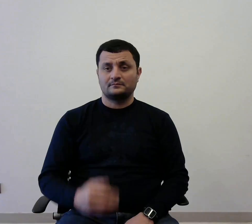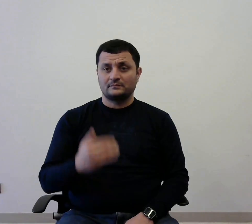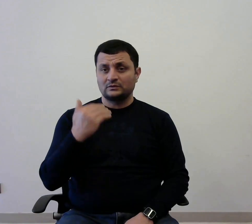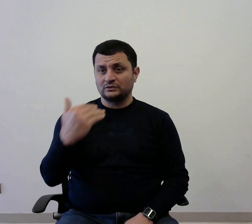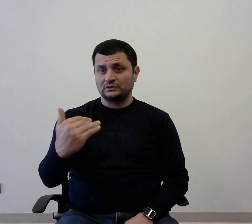siz